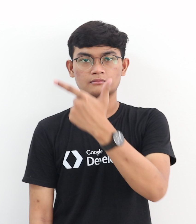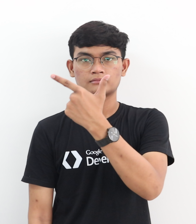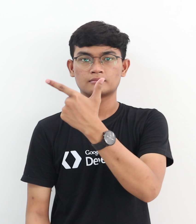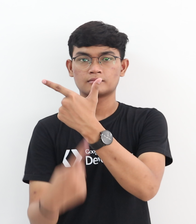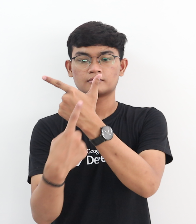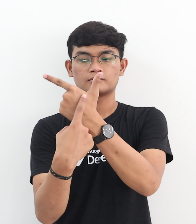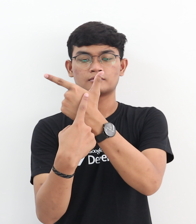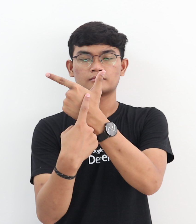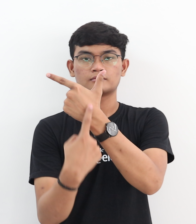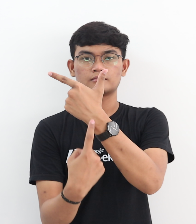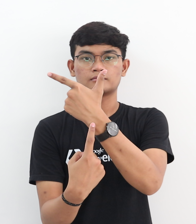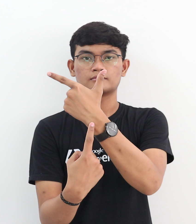Y